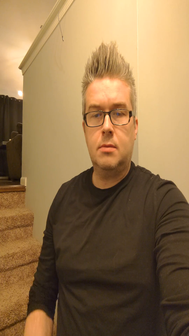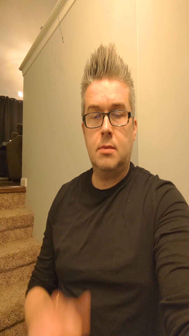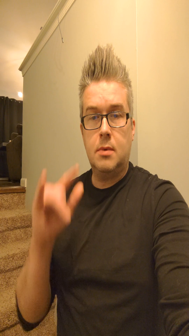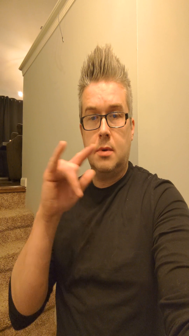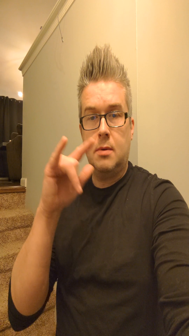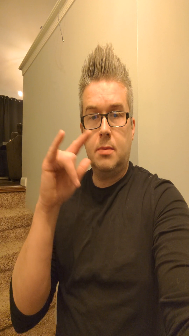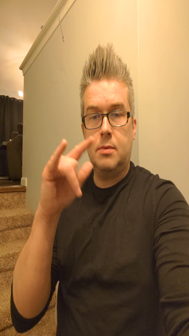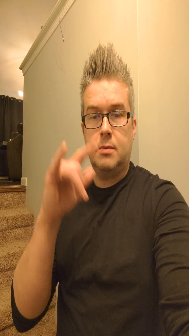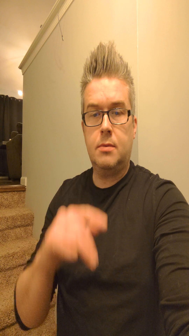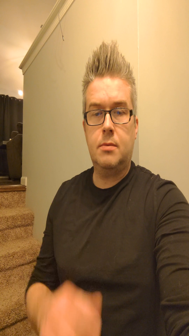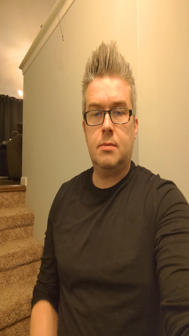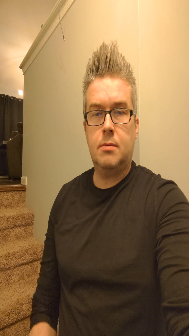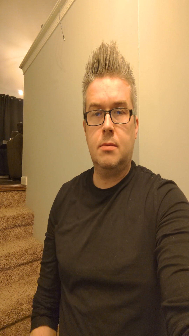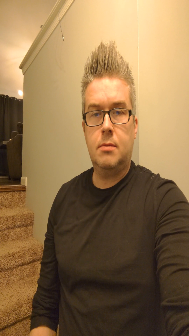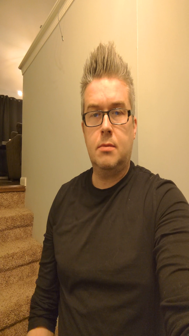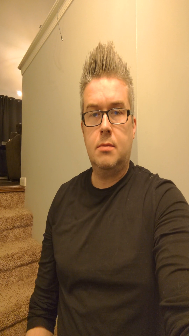airplane